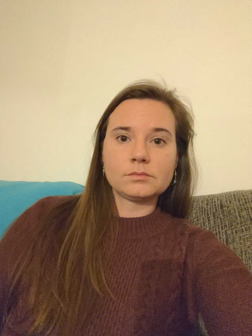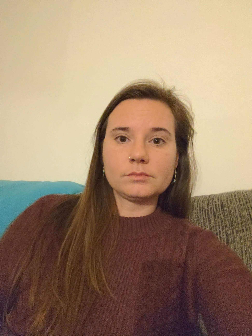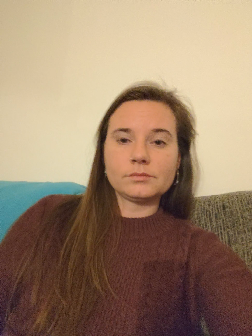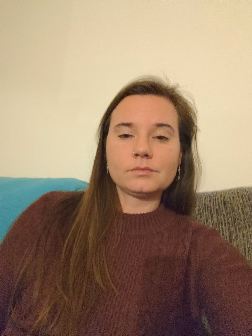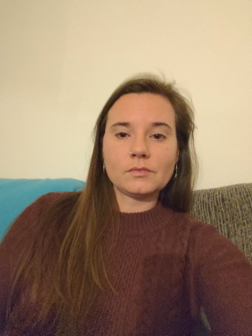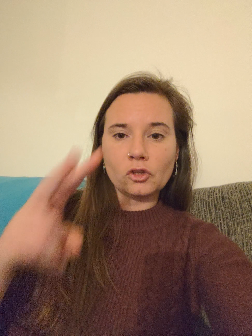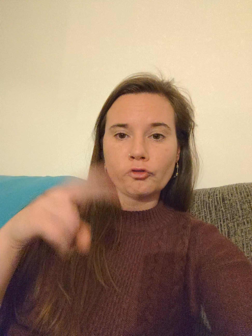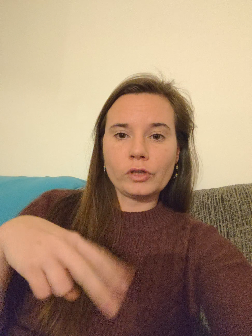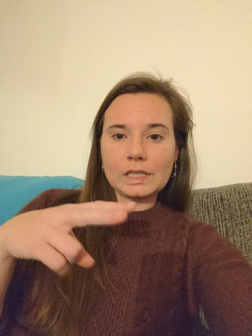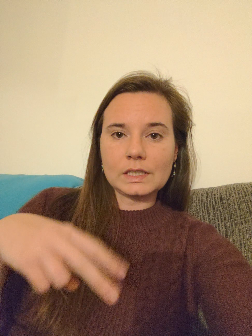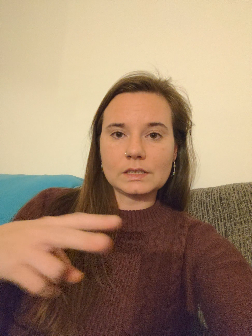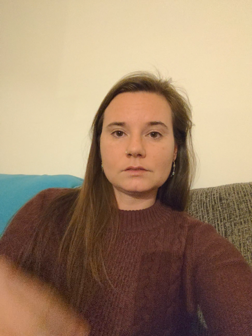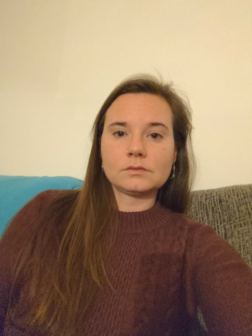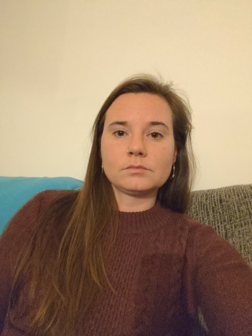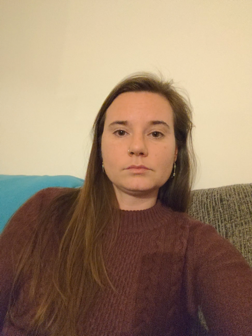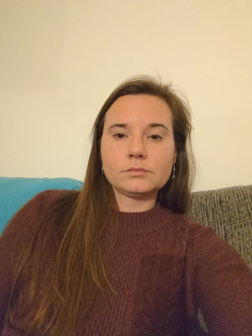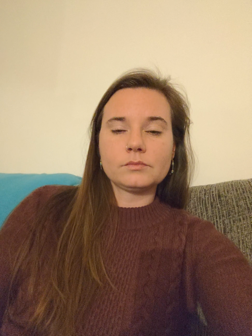read